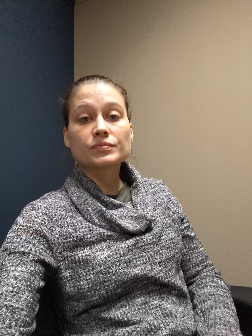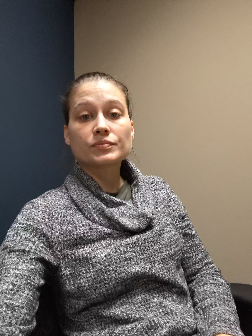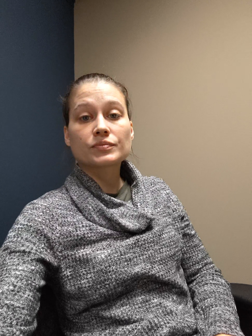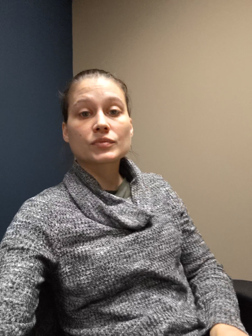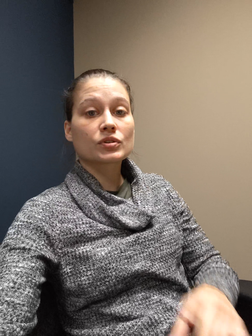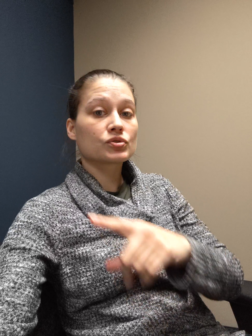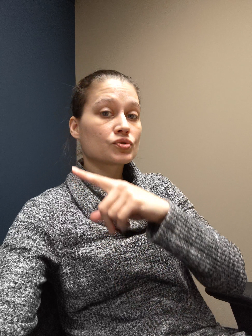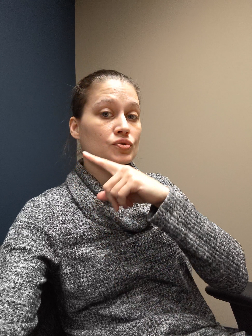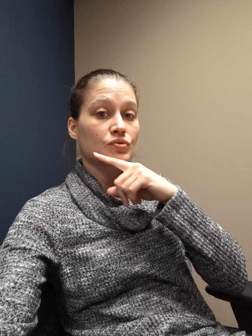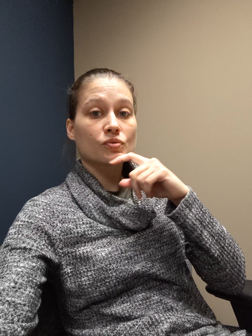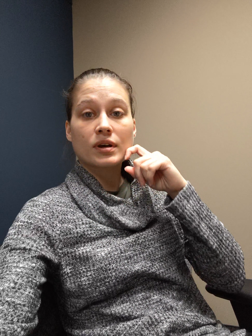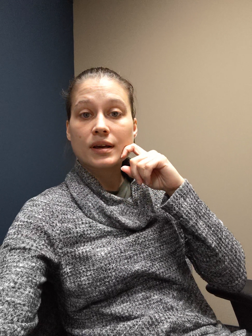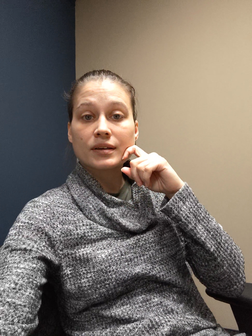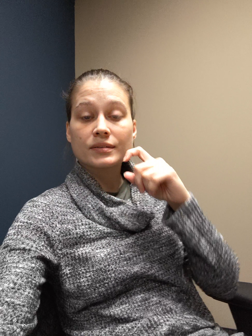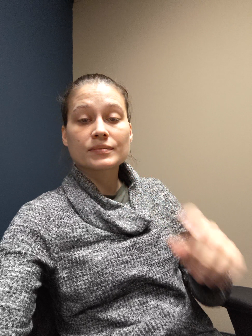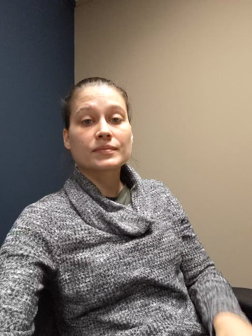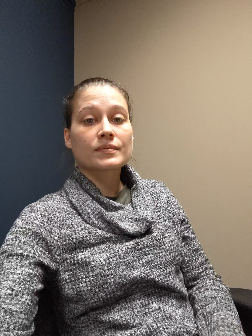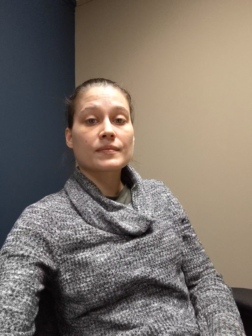dry